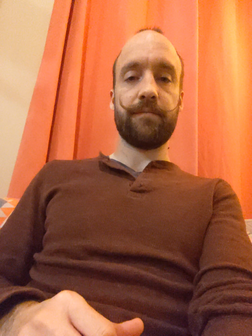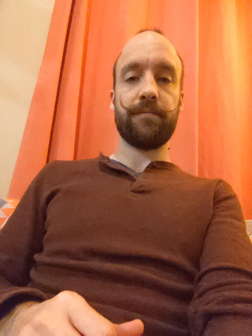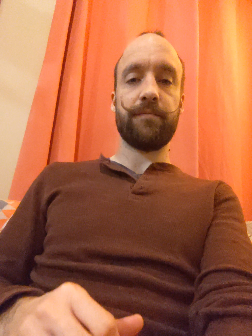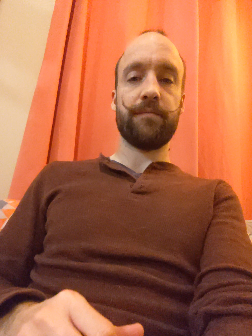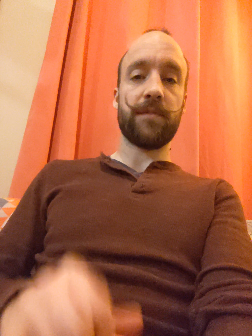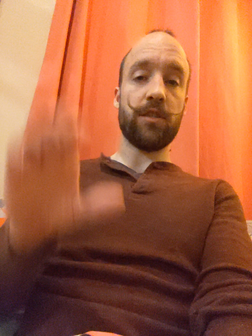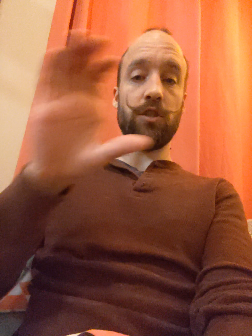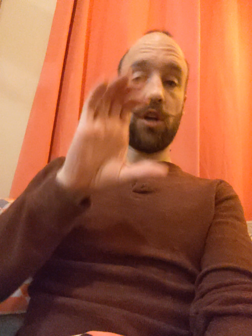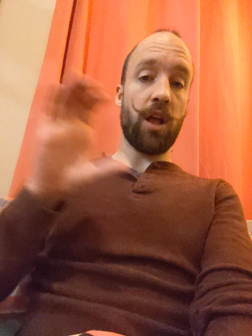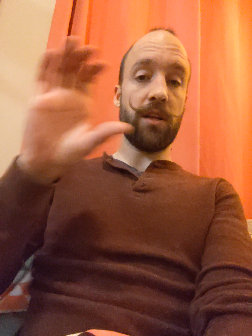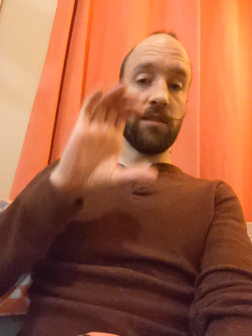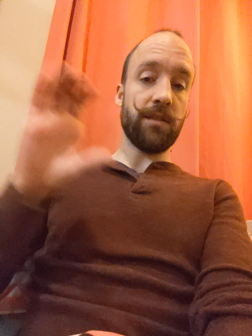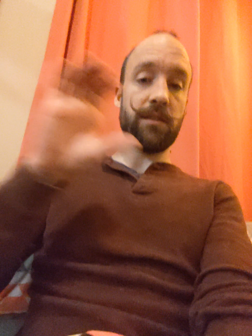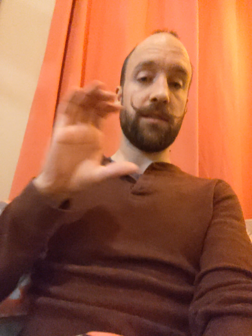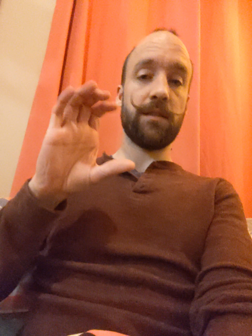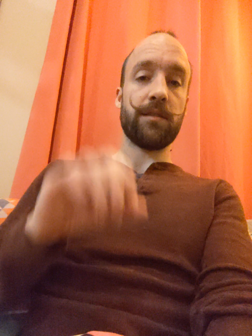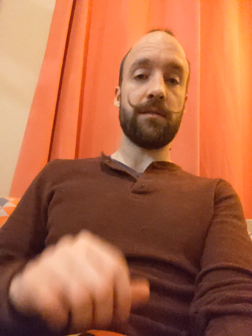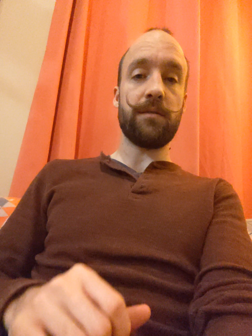chocolate